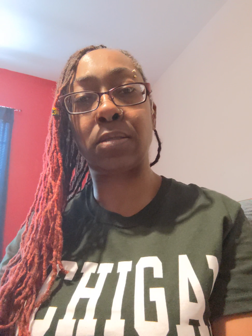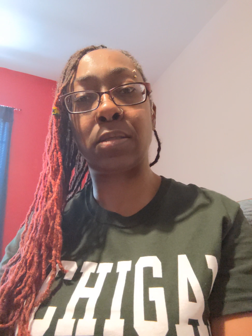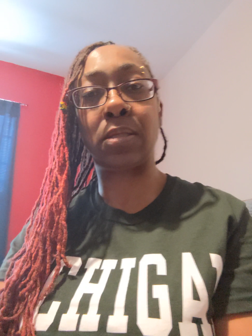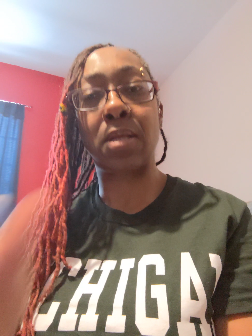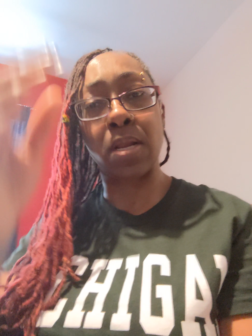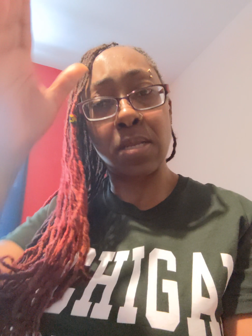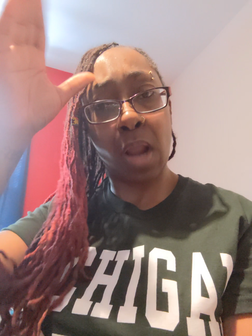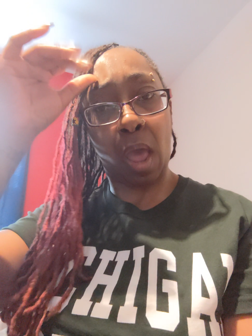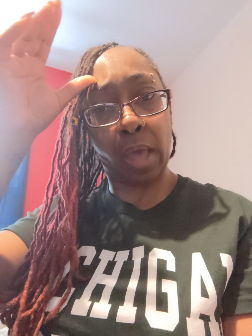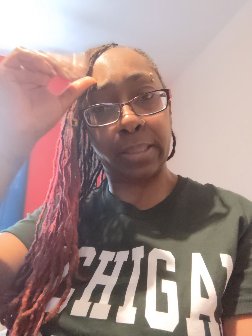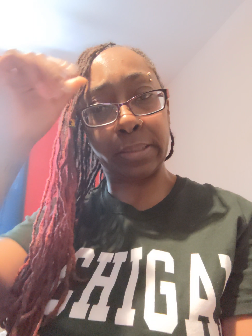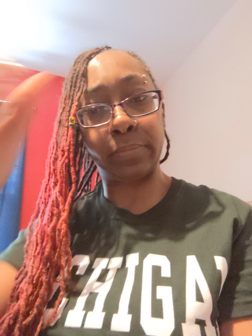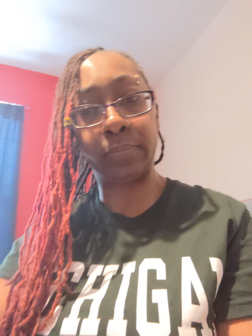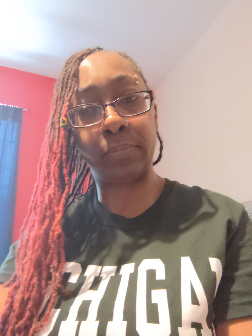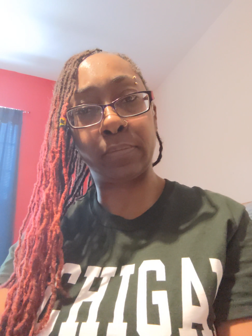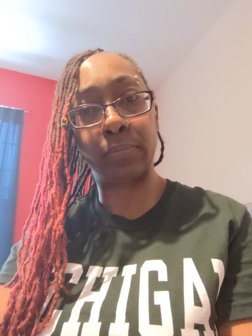donkey